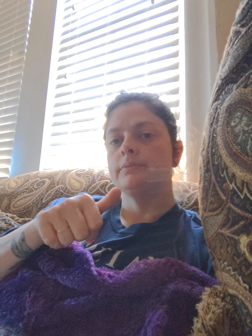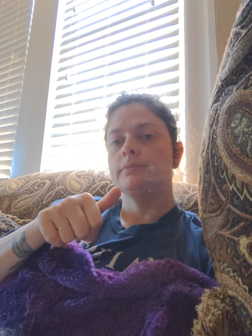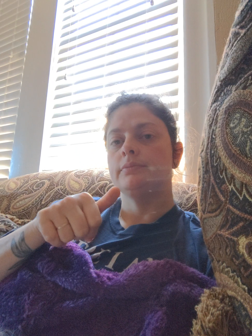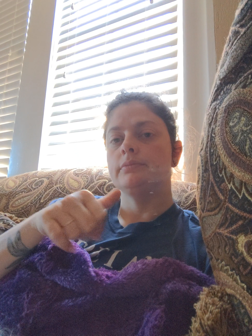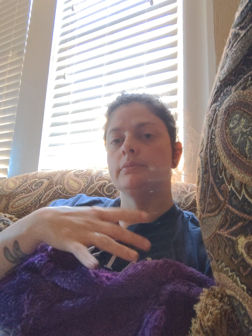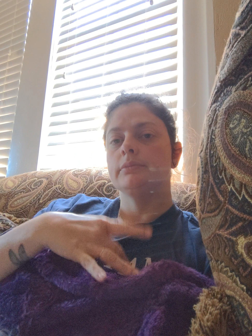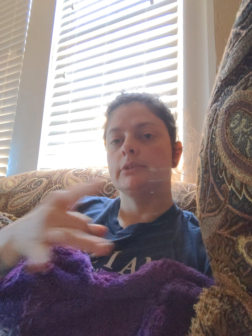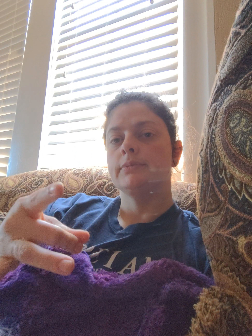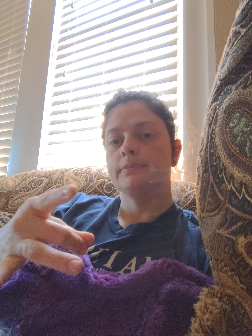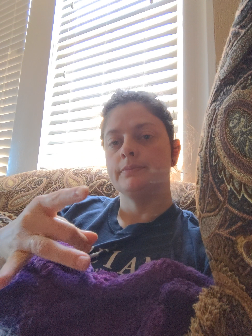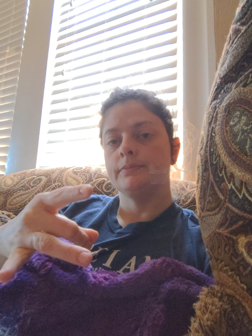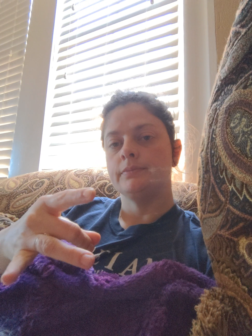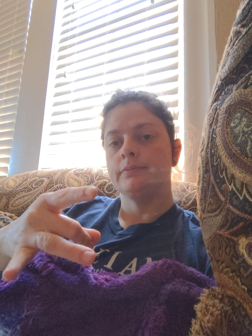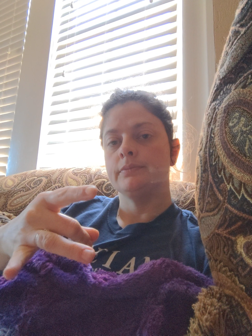like